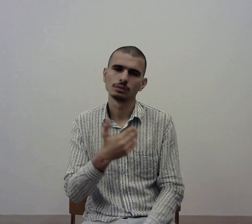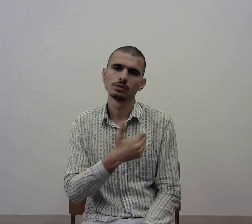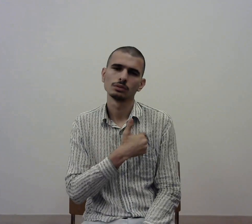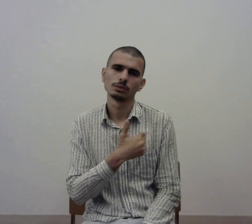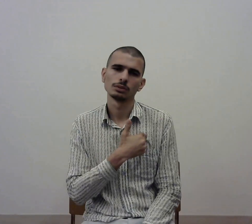istəmək